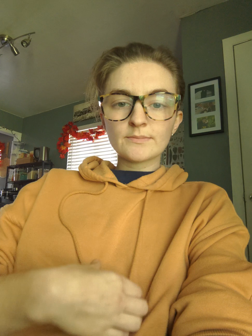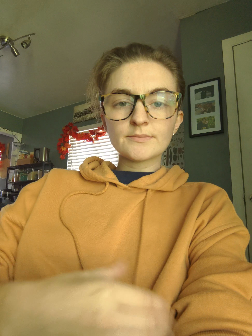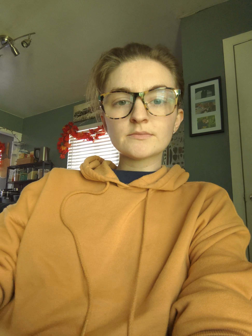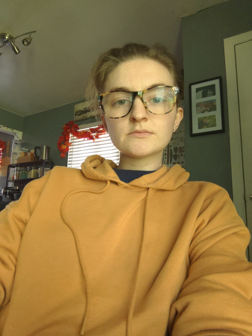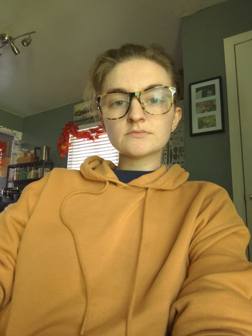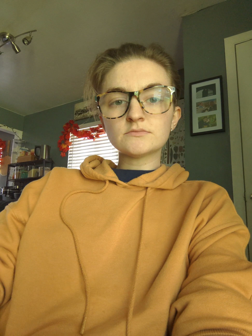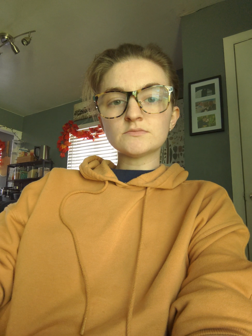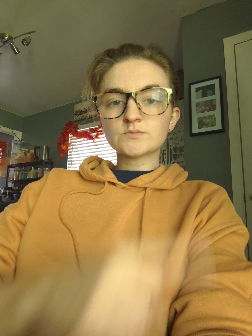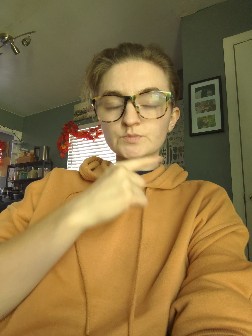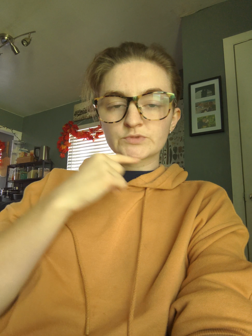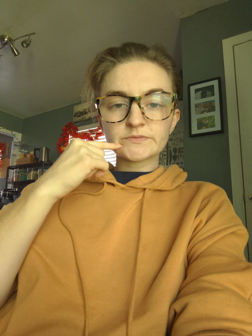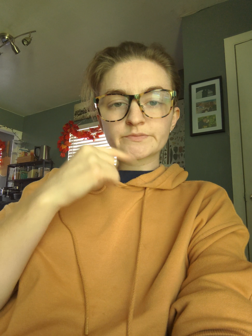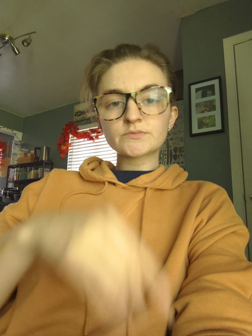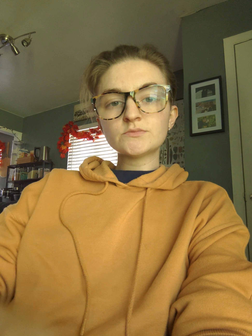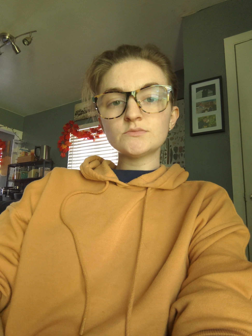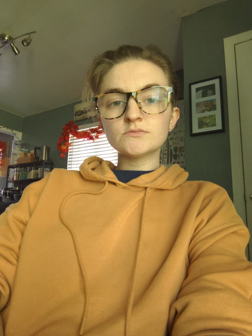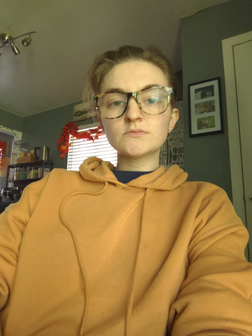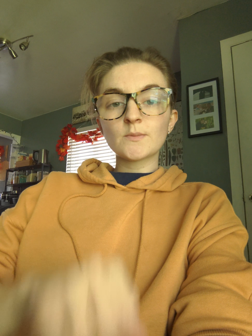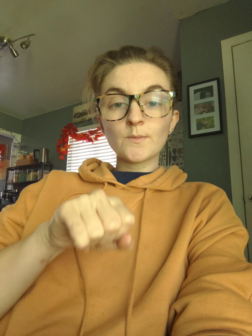glue